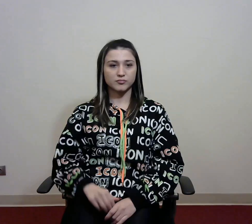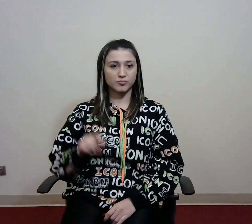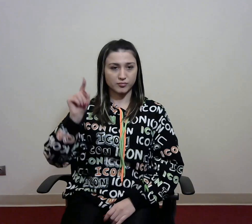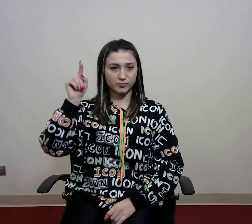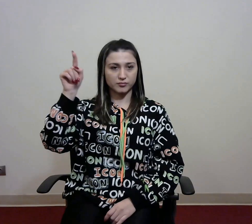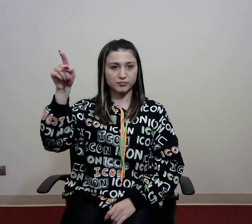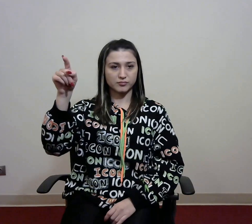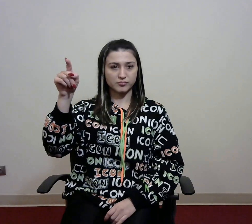onun